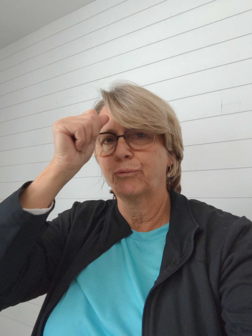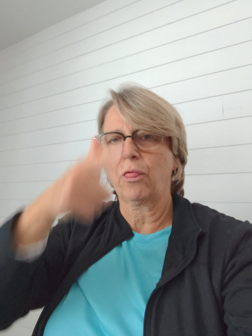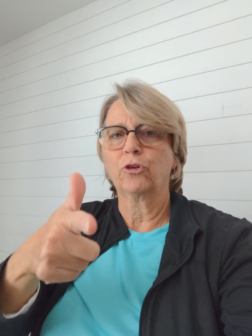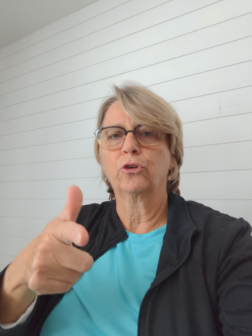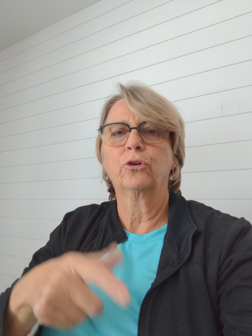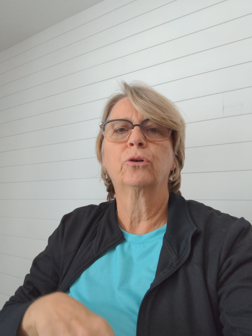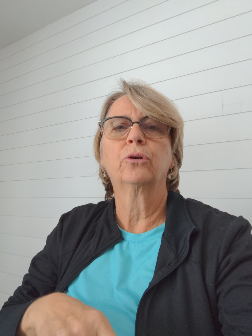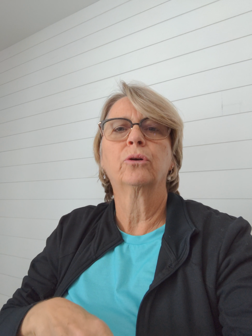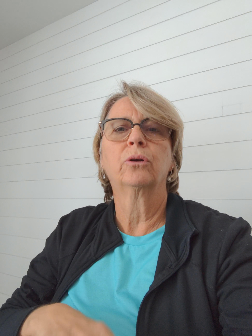brother